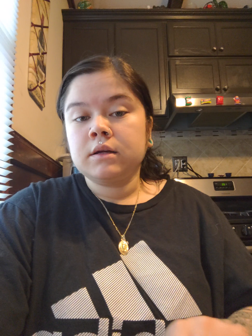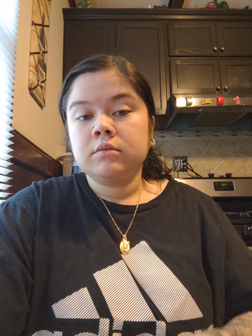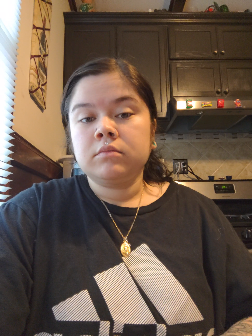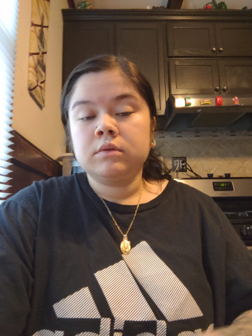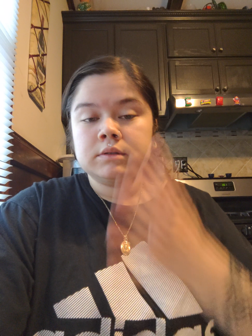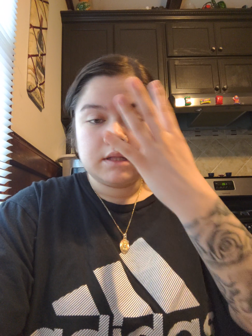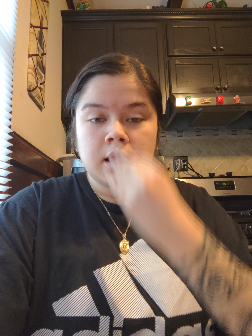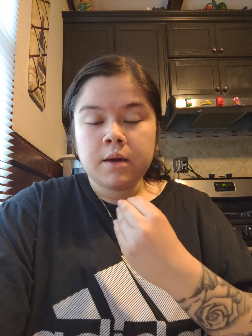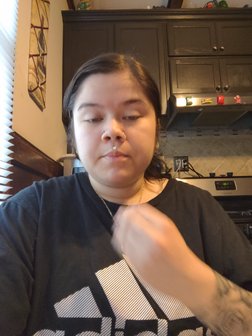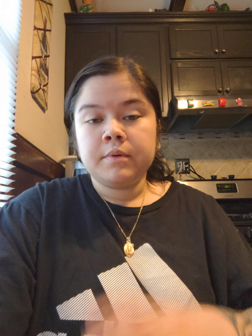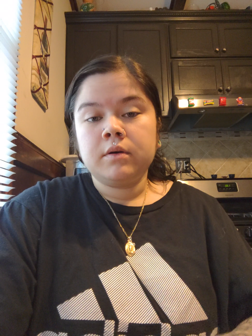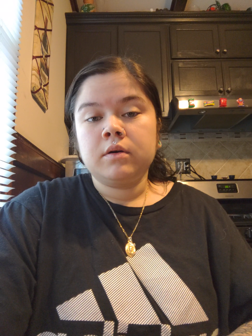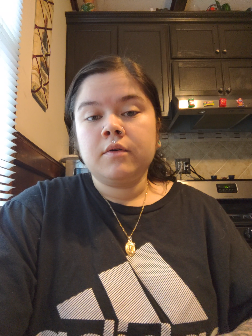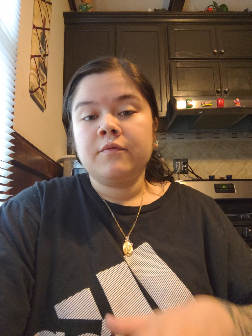sleep